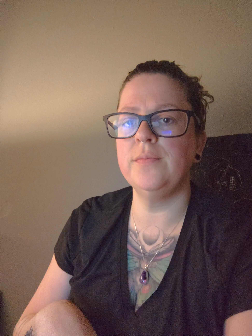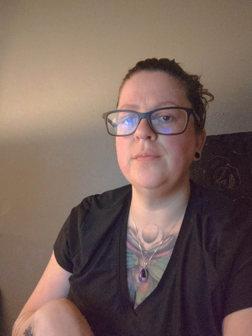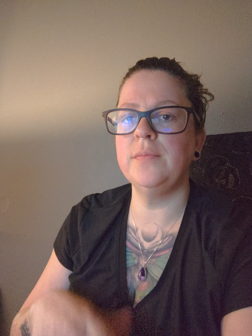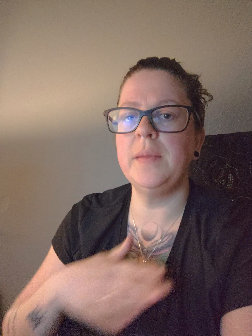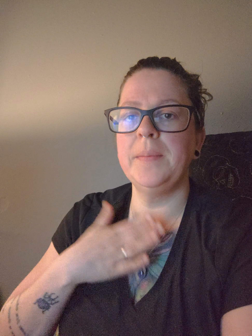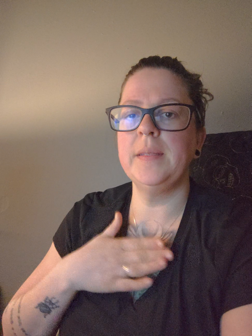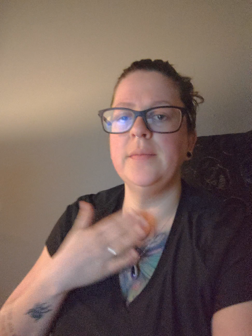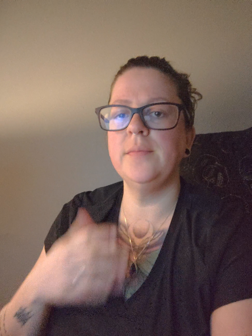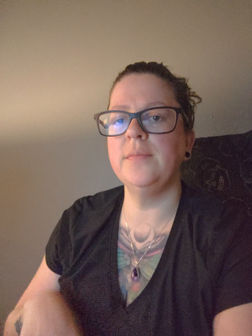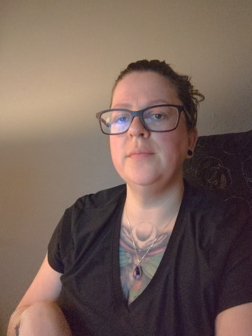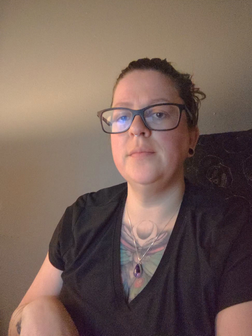happy